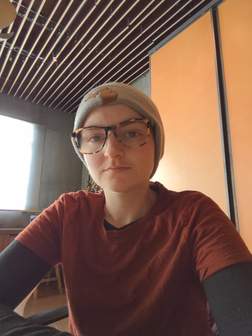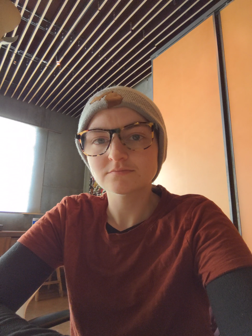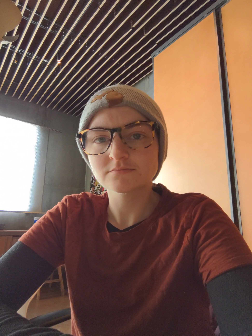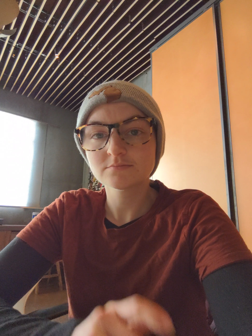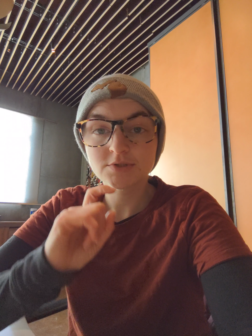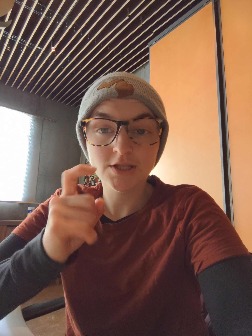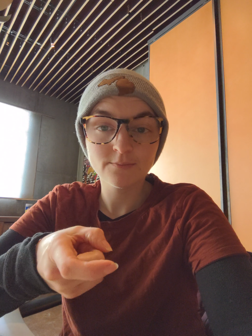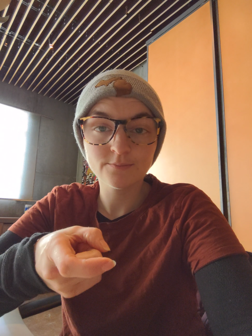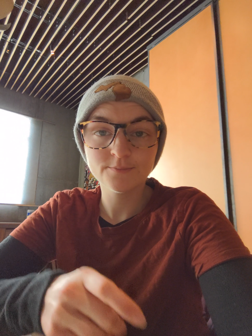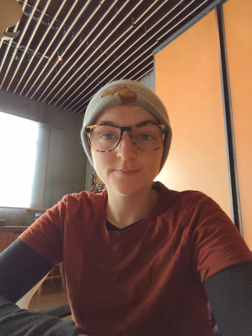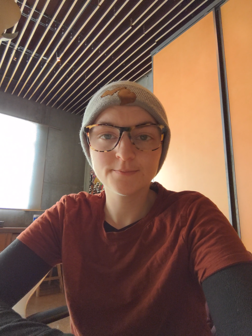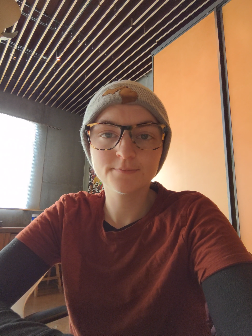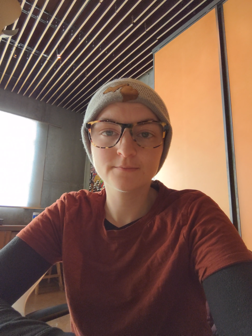gift